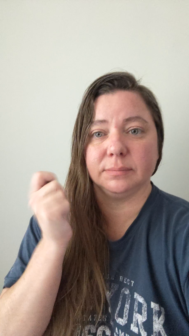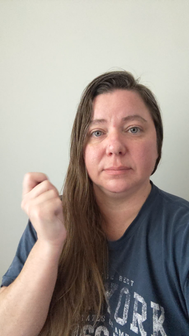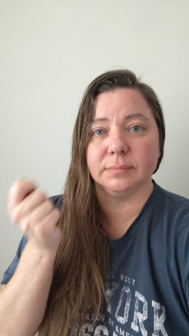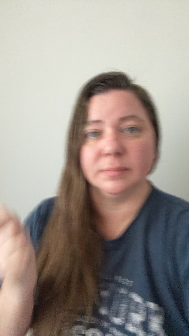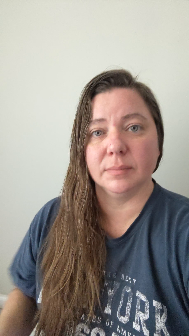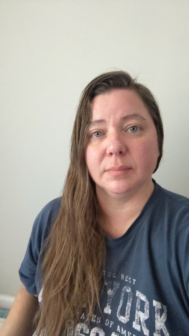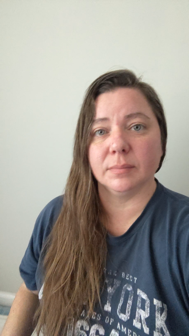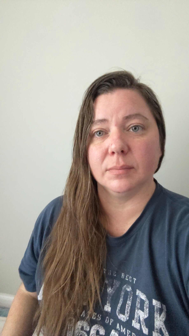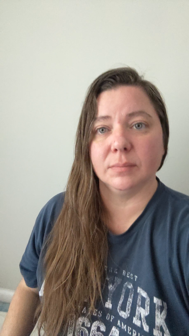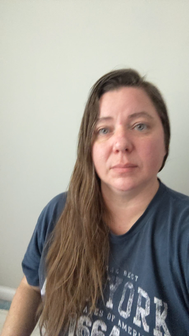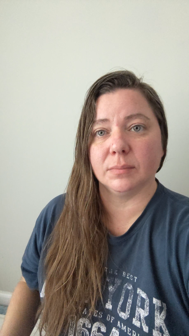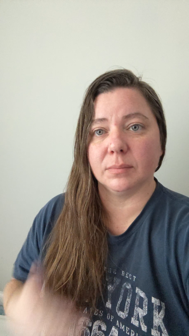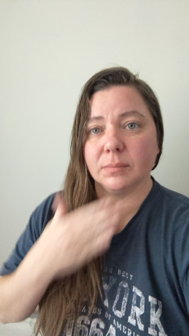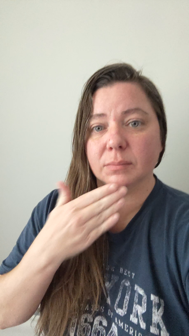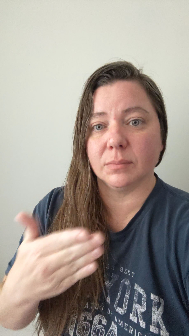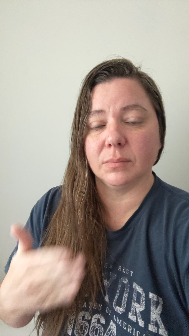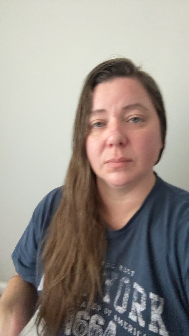good